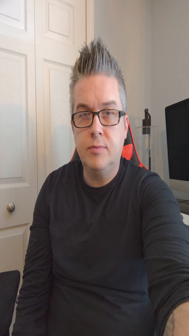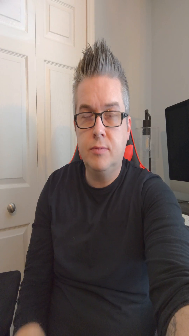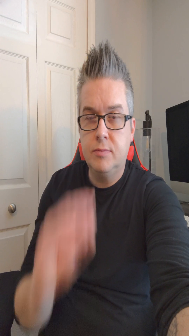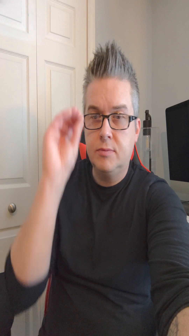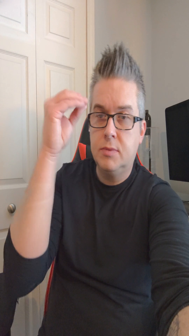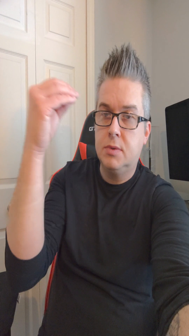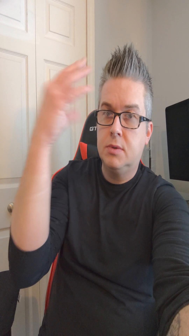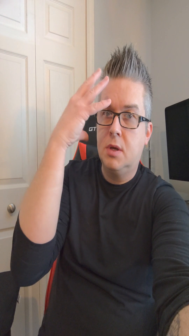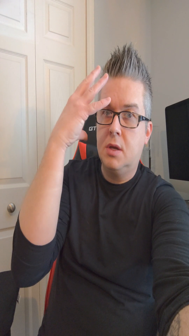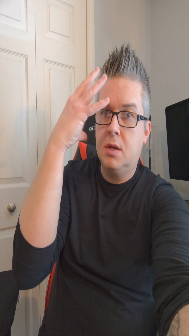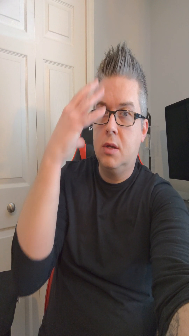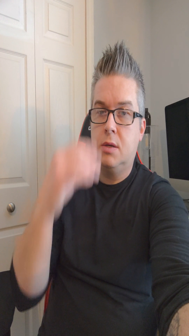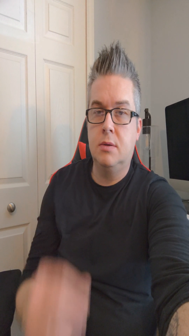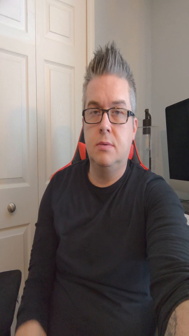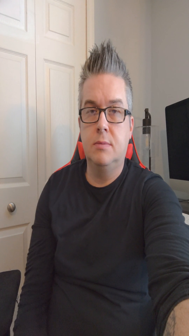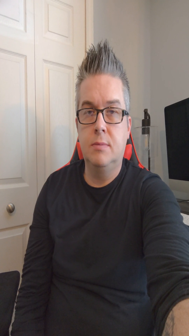sun